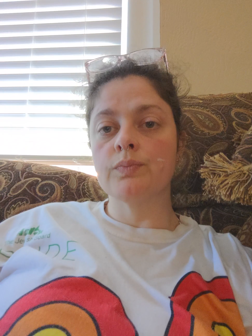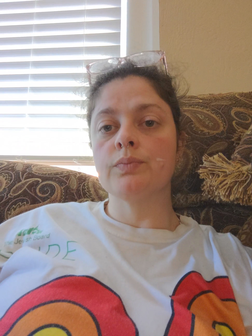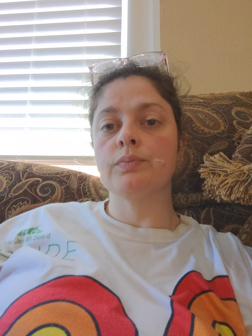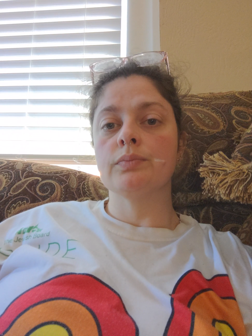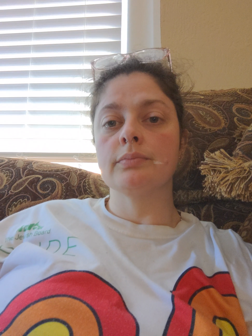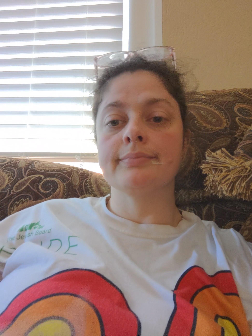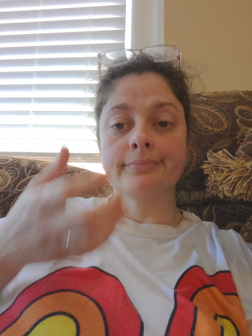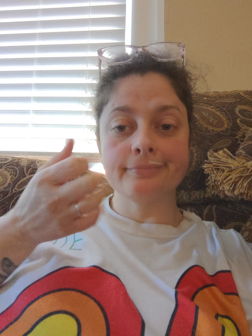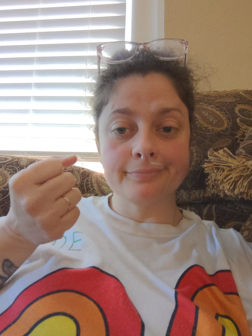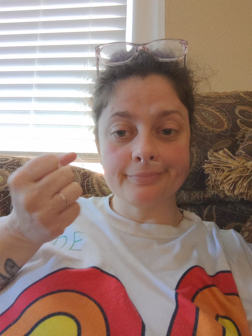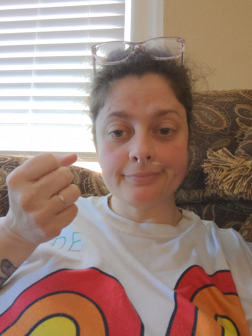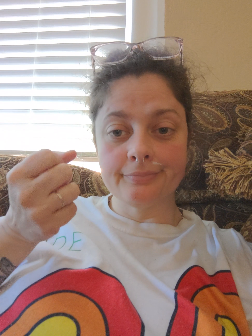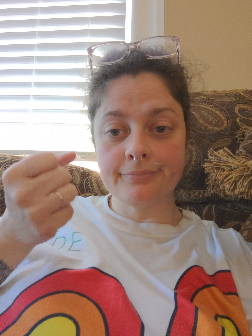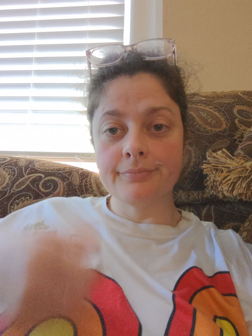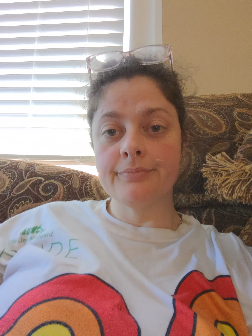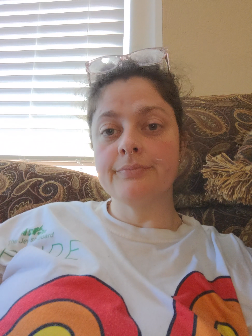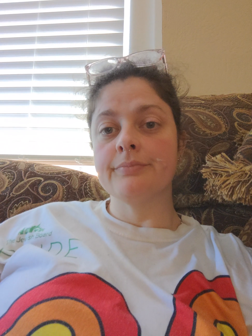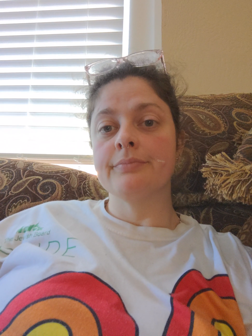milk